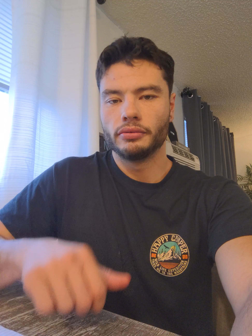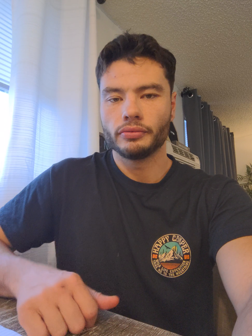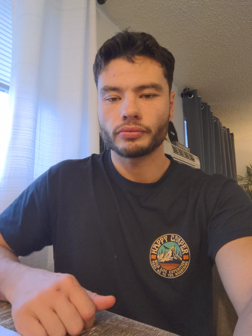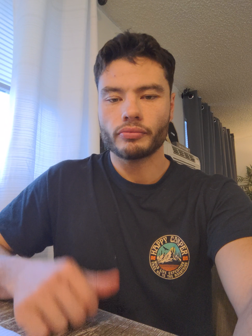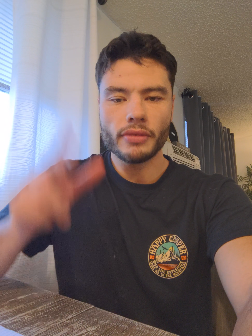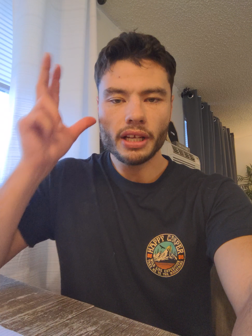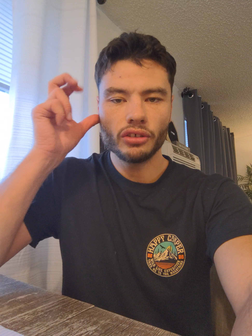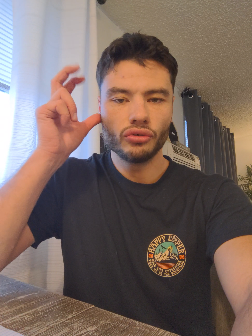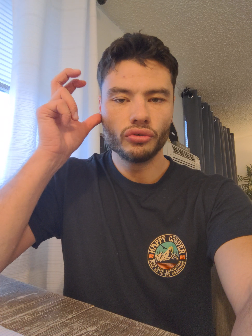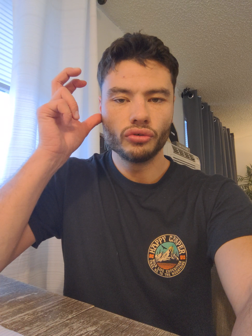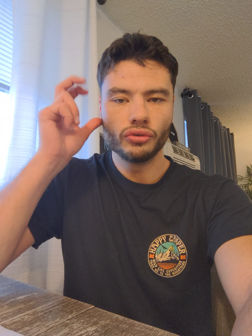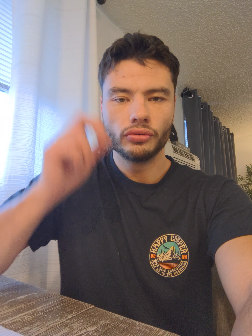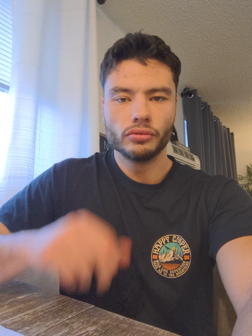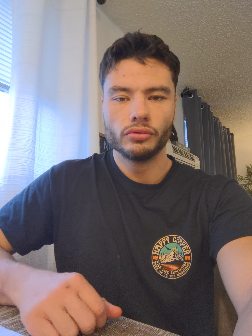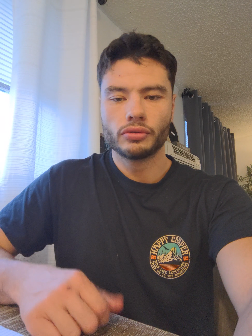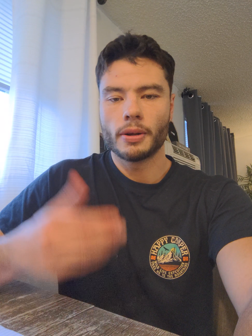hear